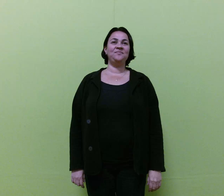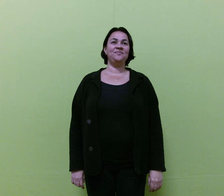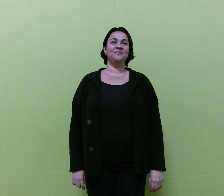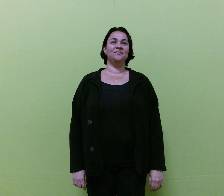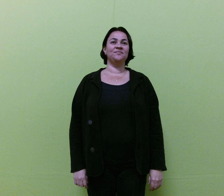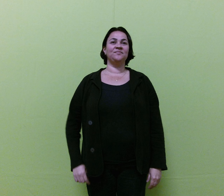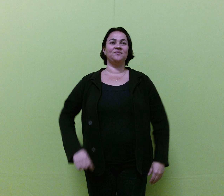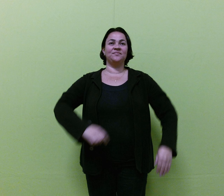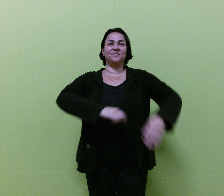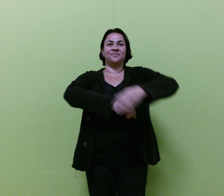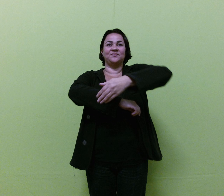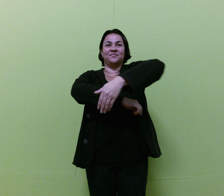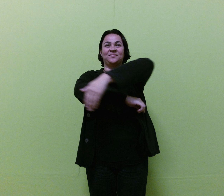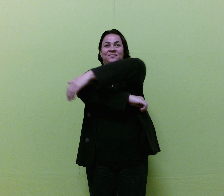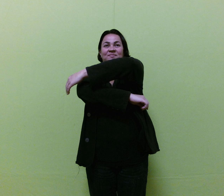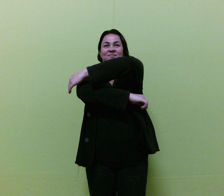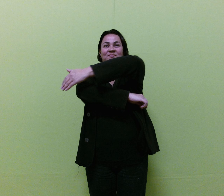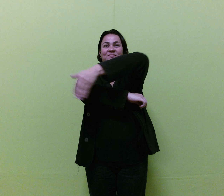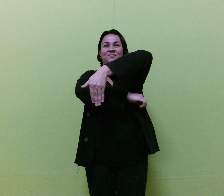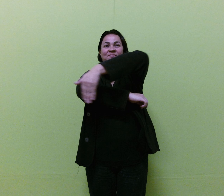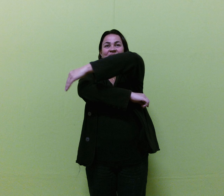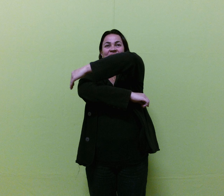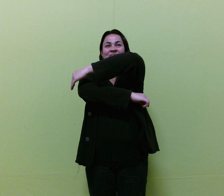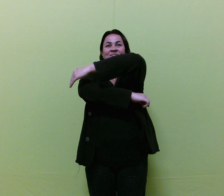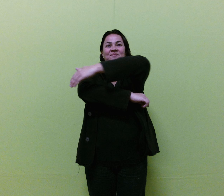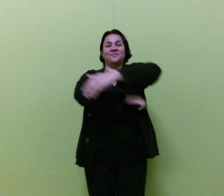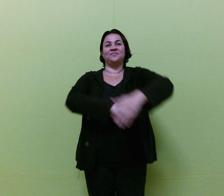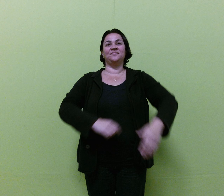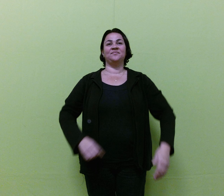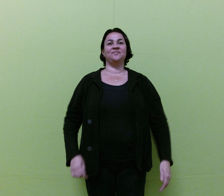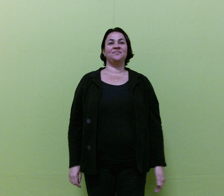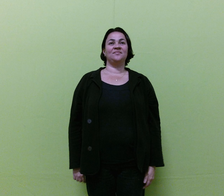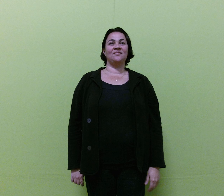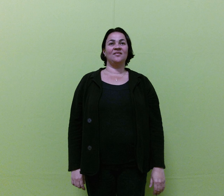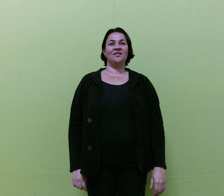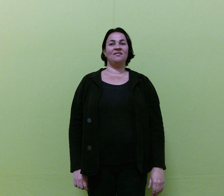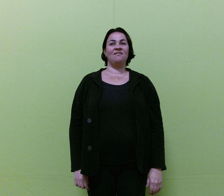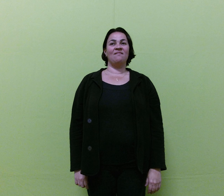esquina